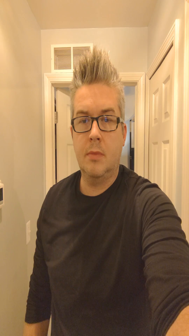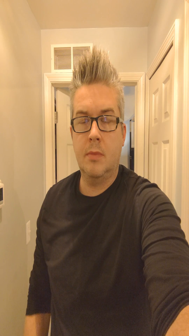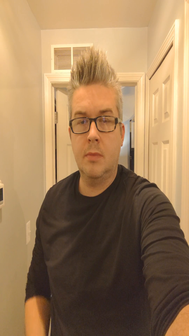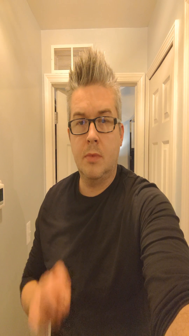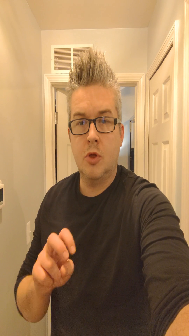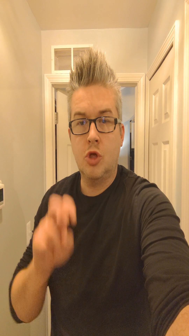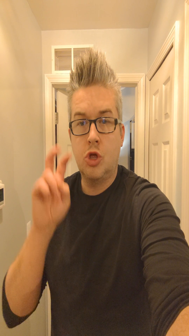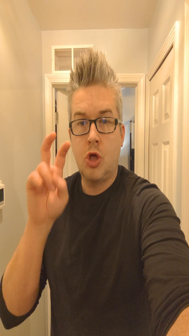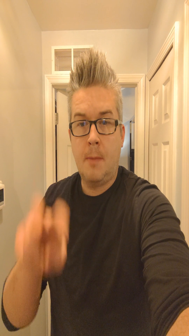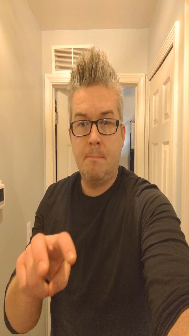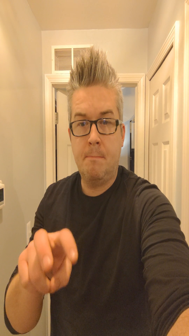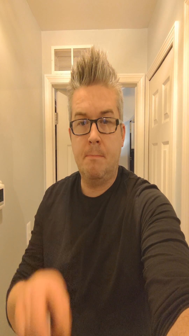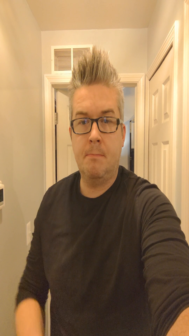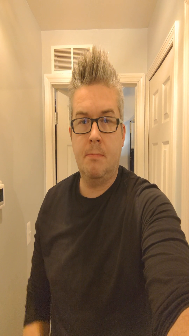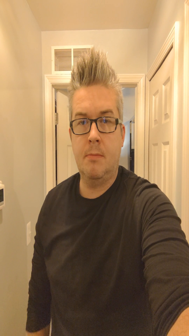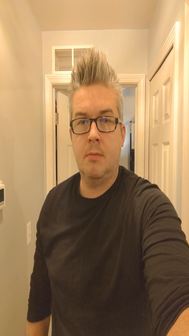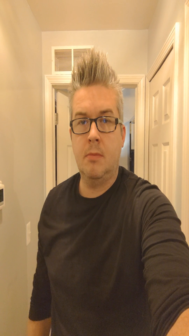jump